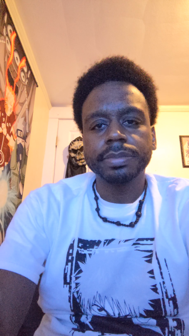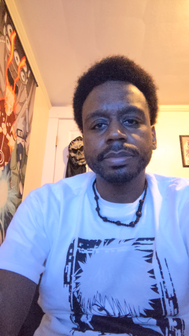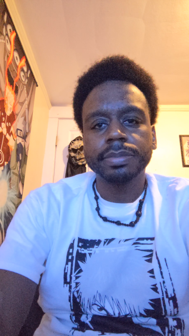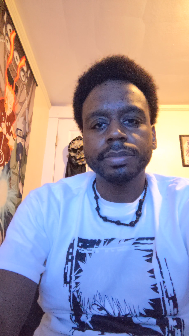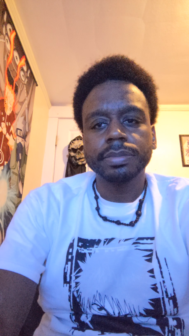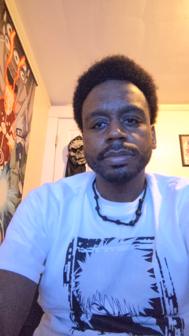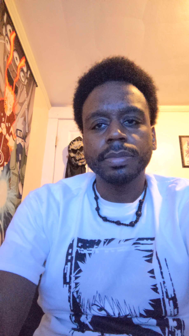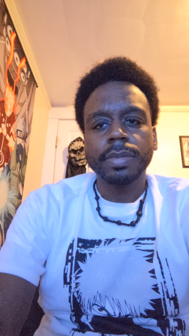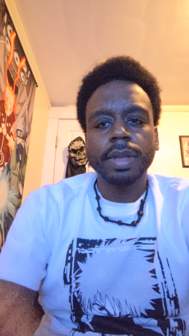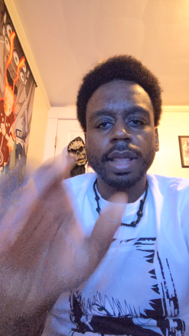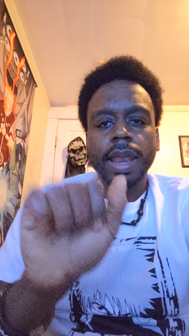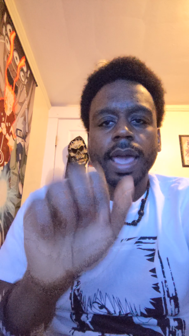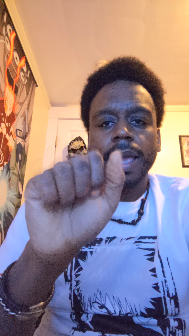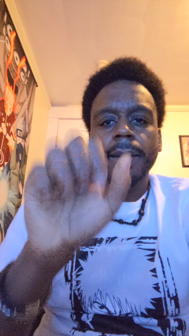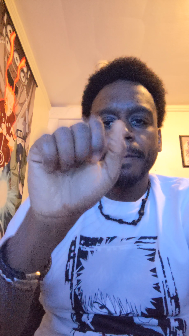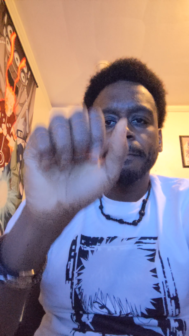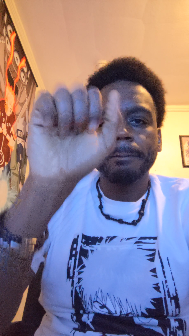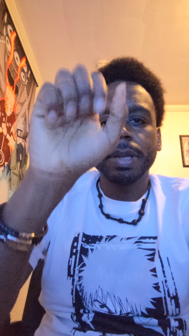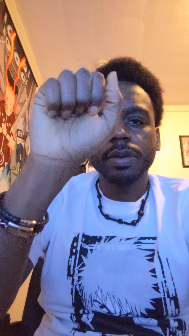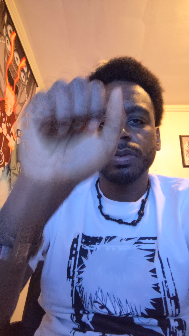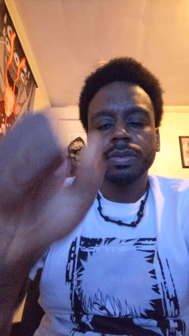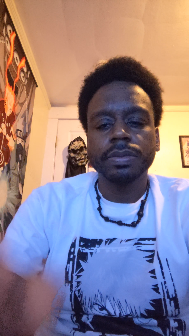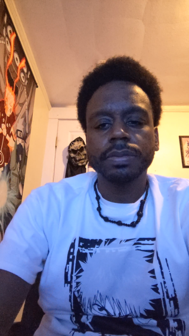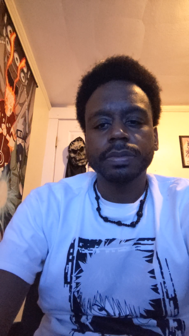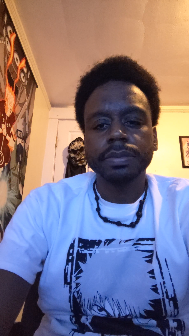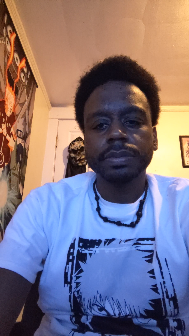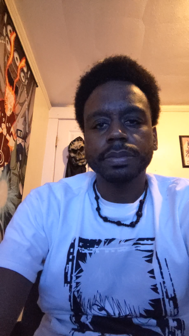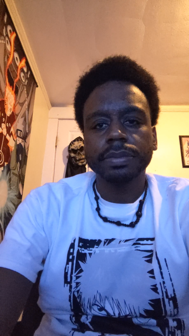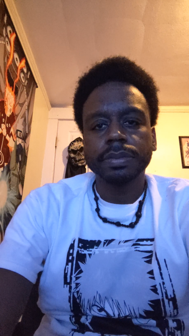ladder